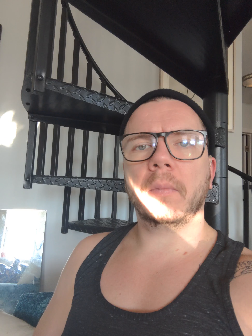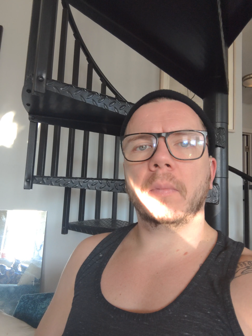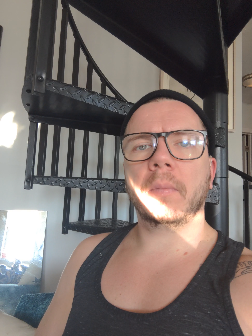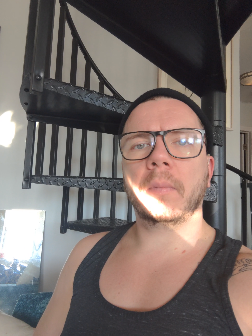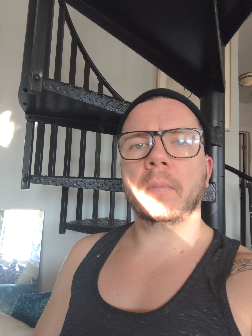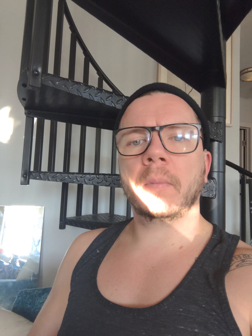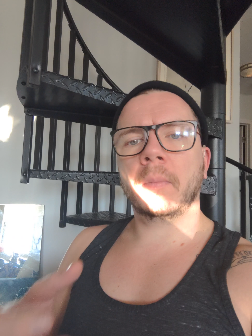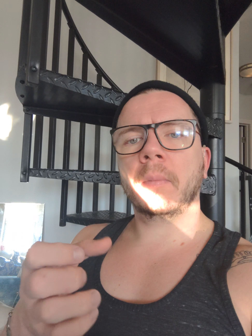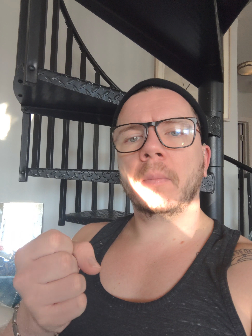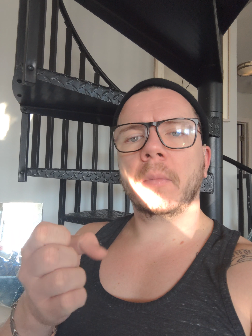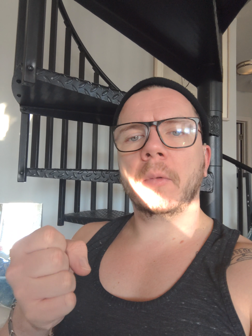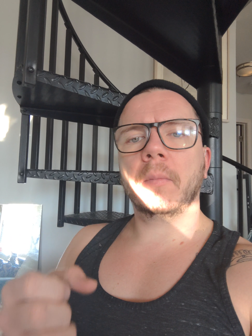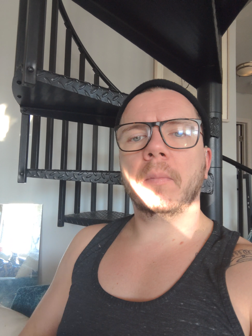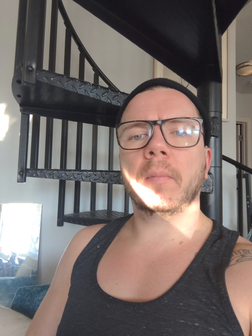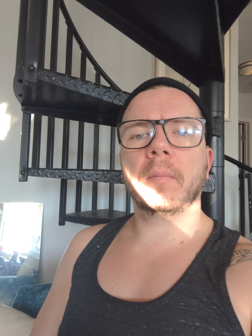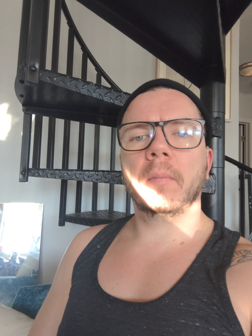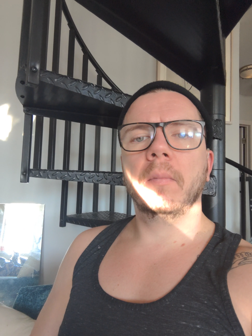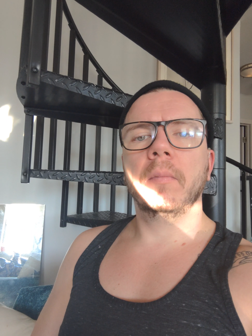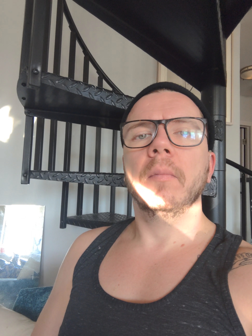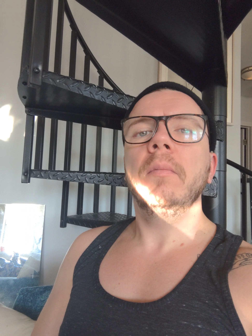milk